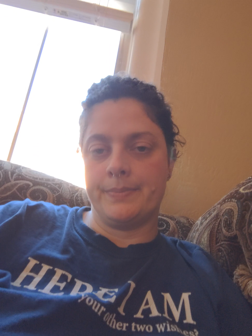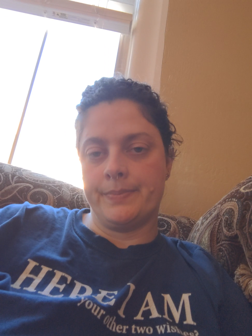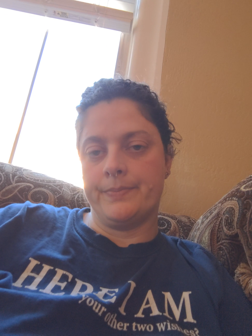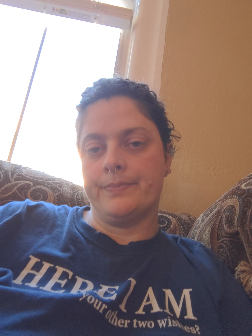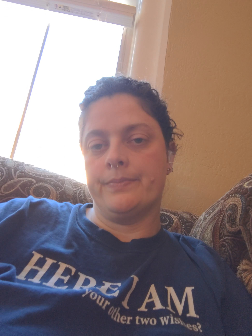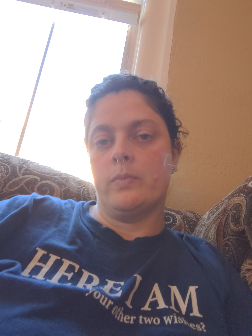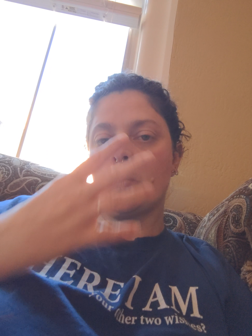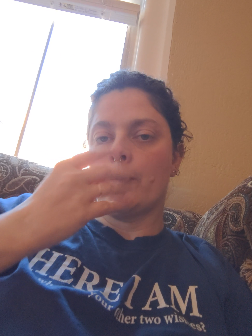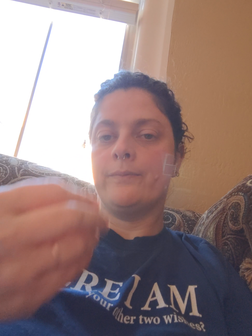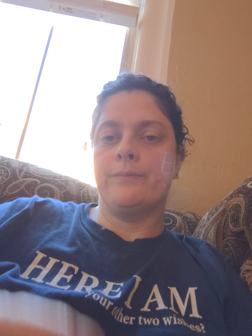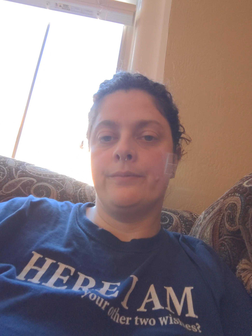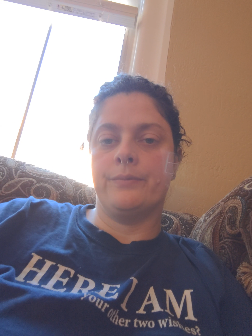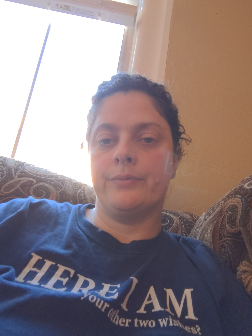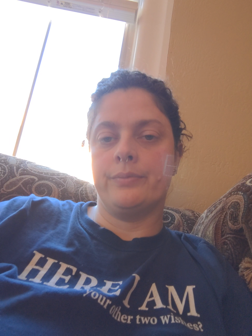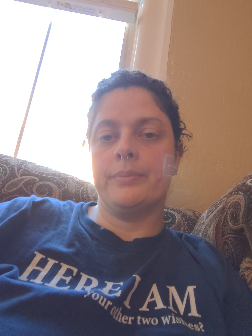wolf